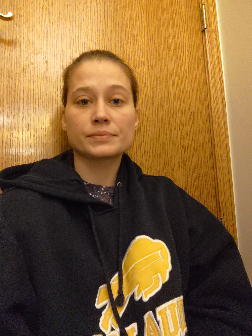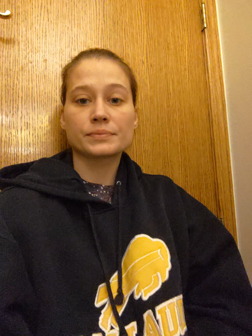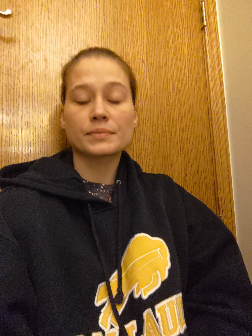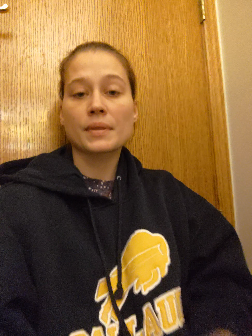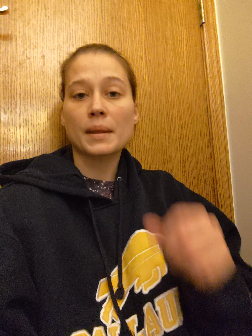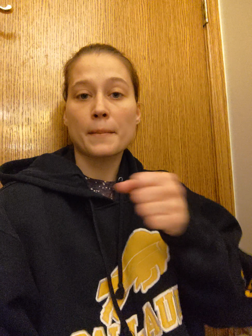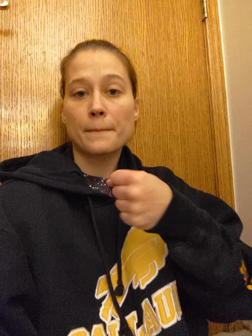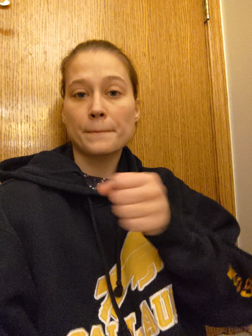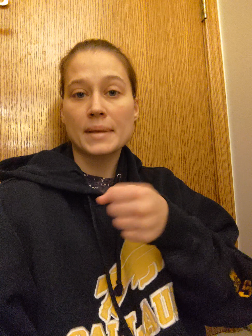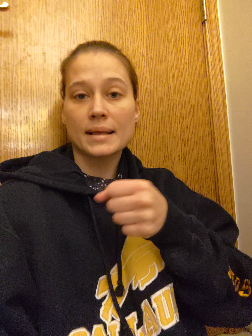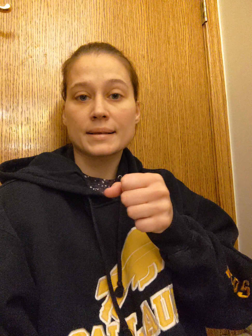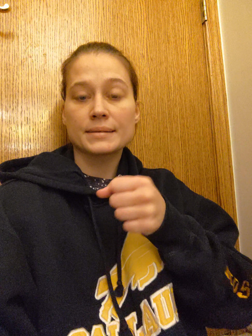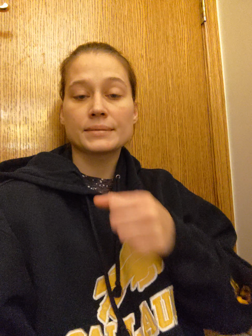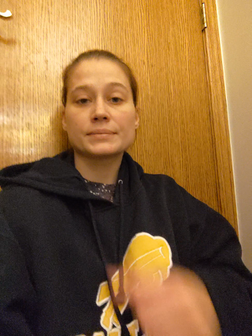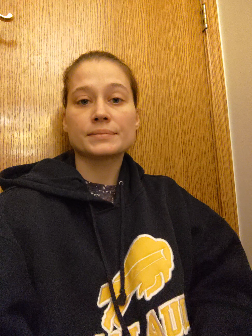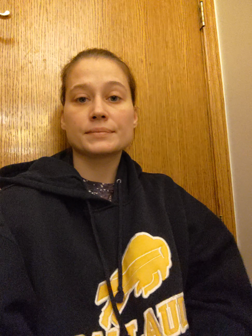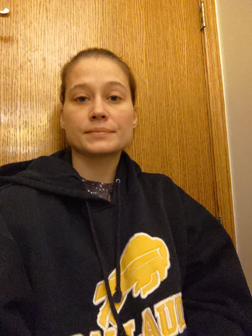make